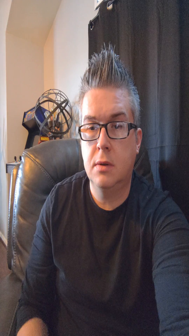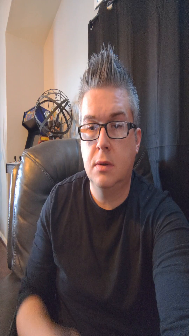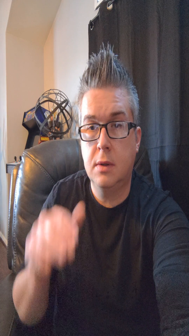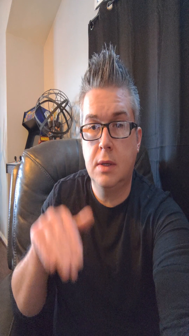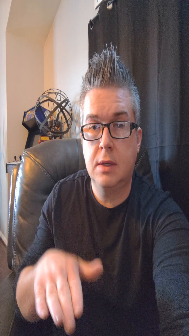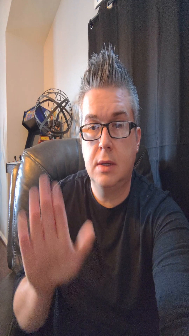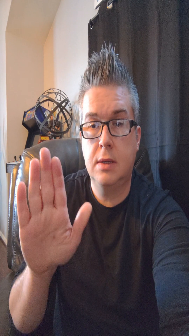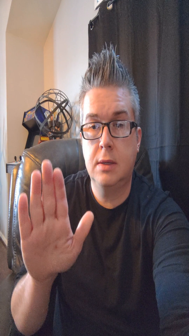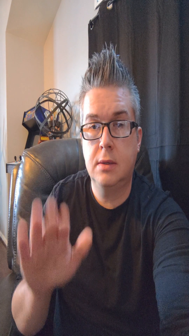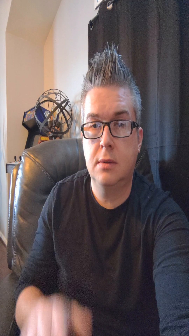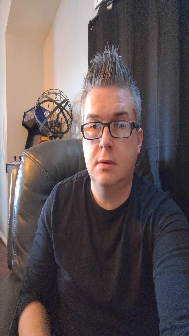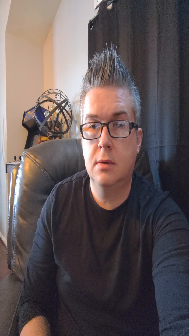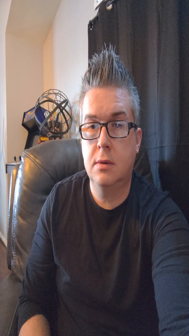into